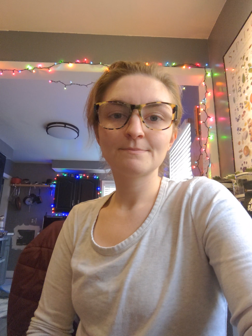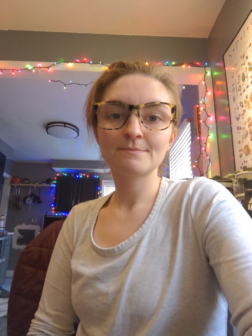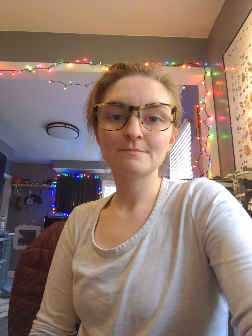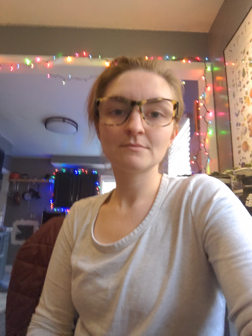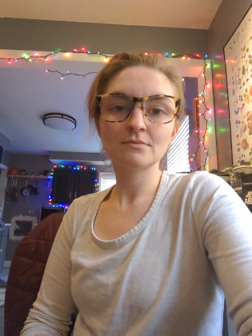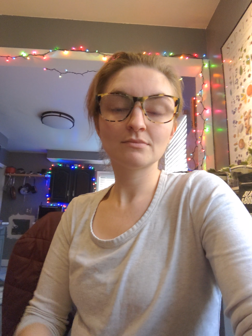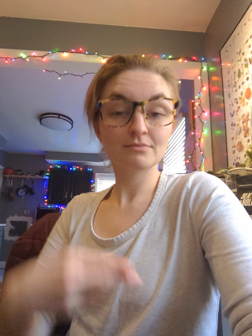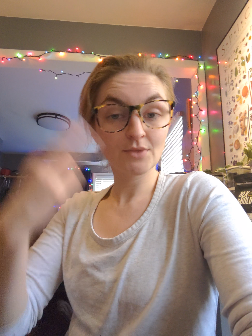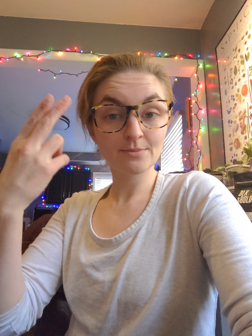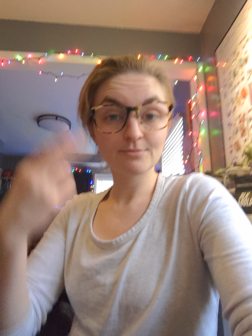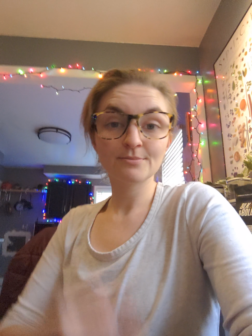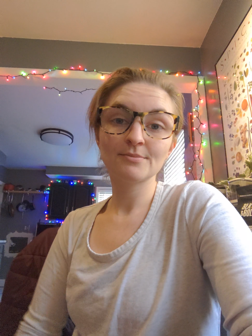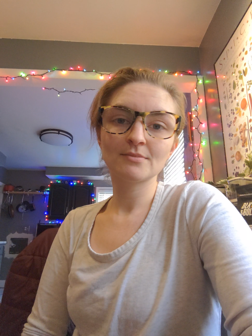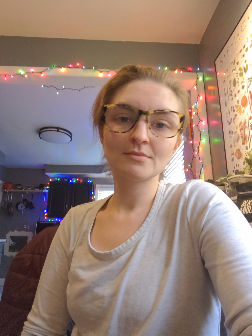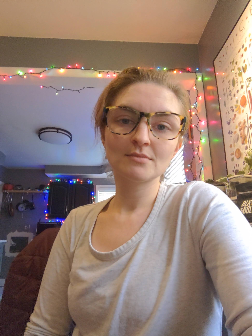high